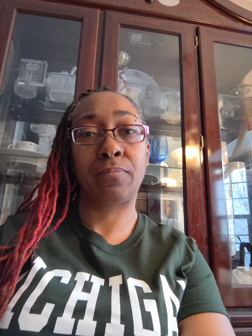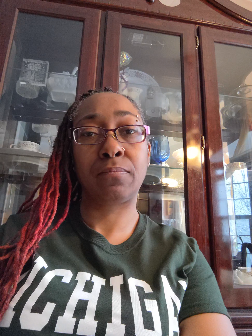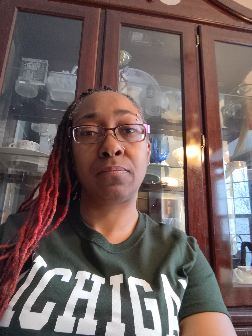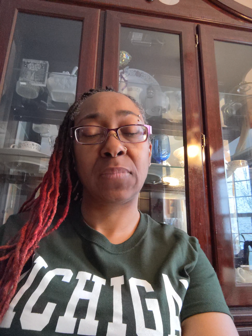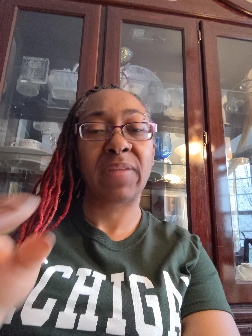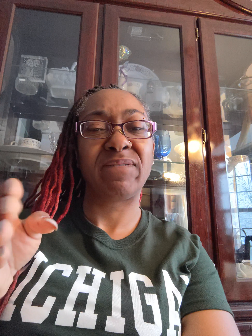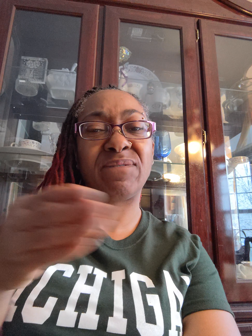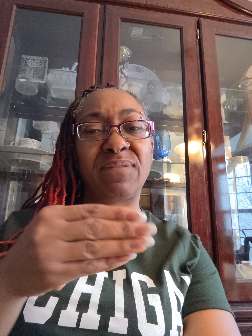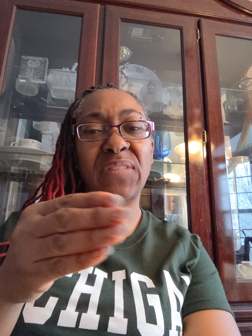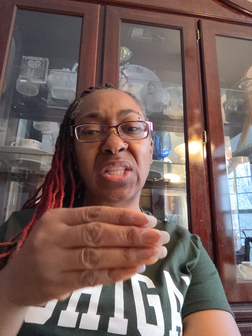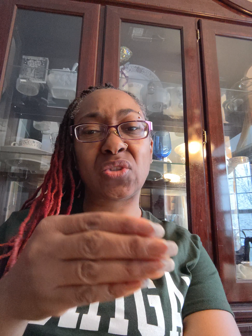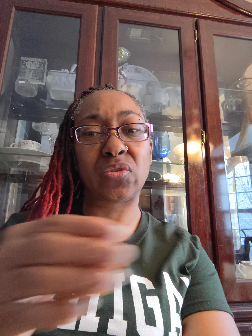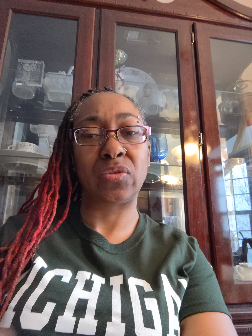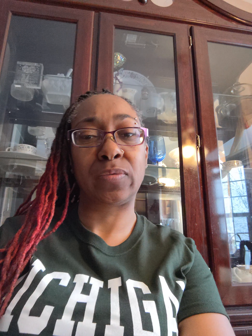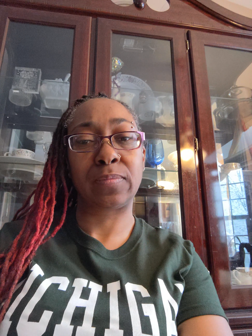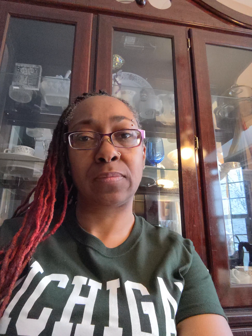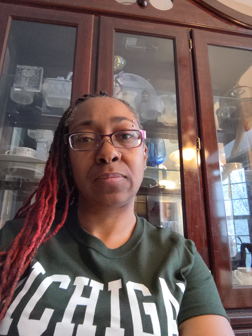fish